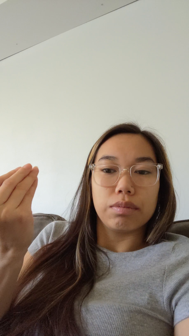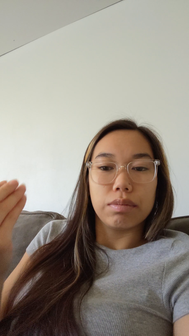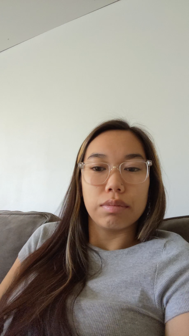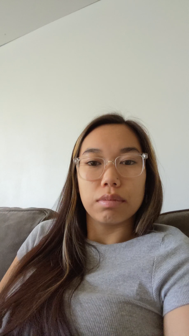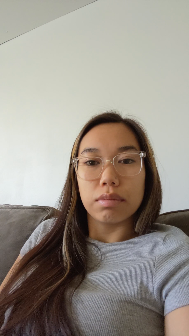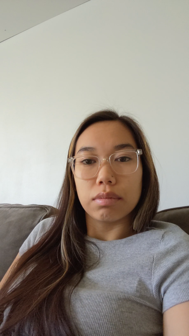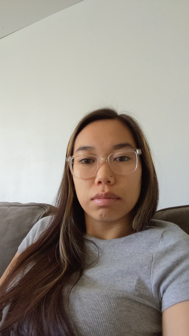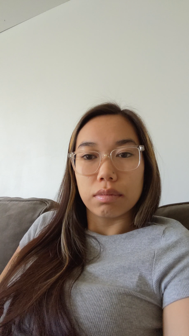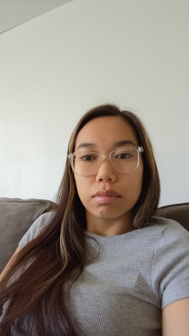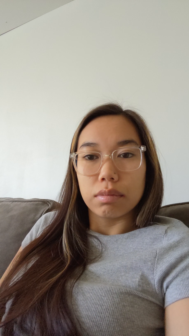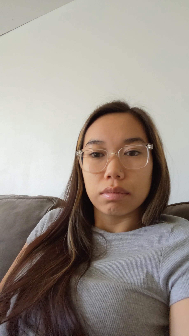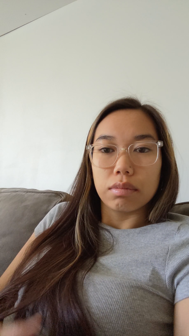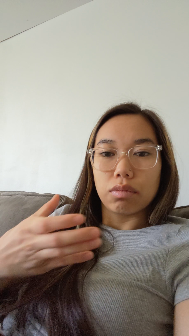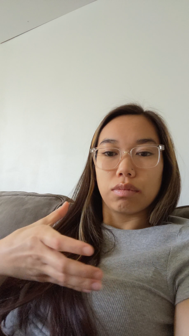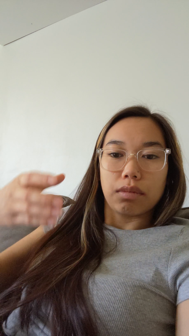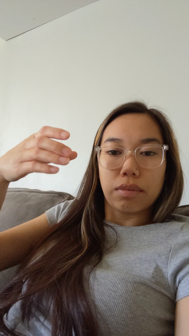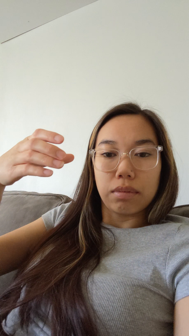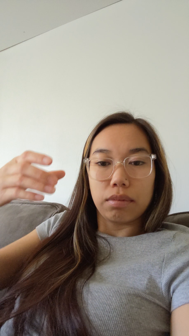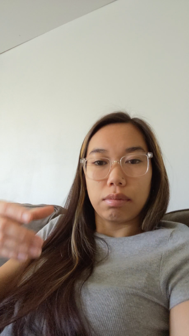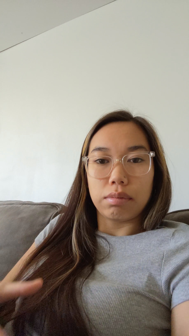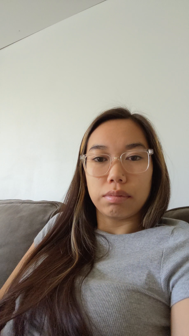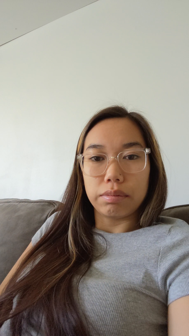bucket